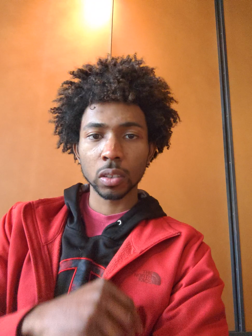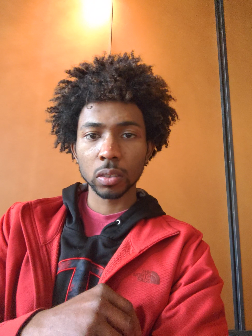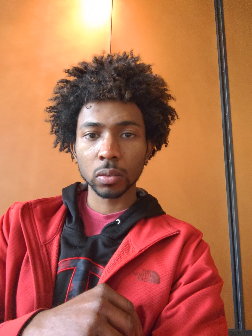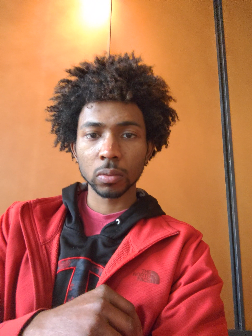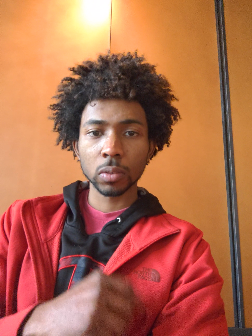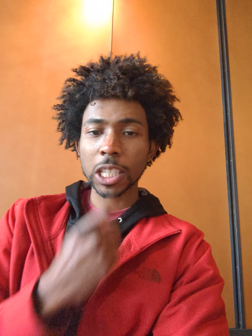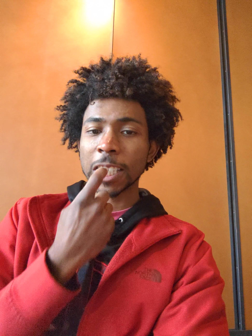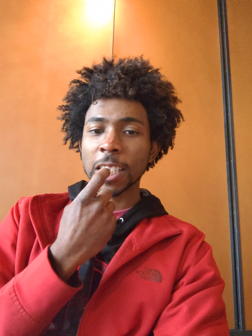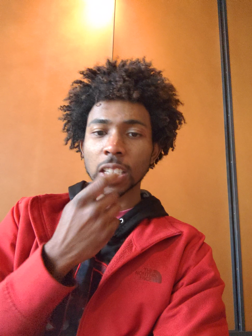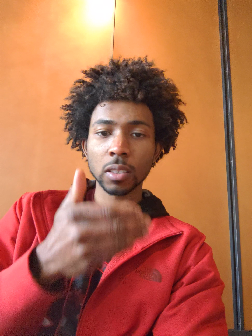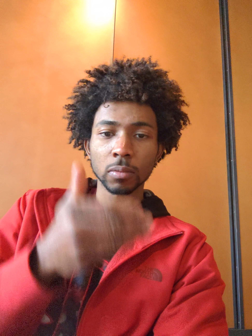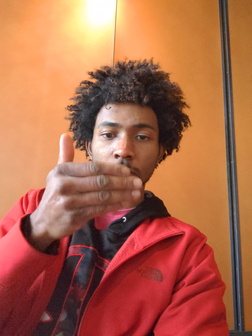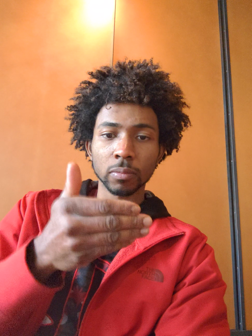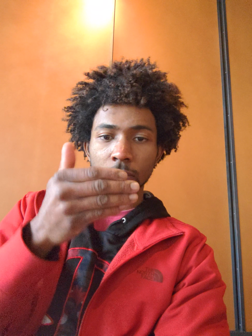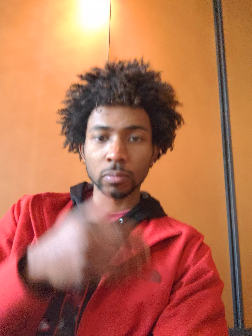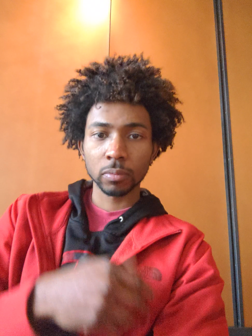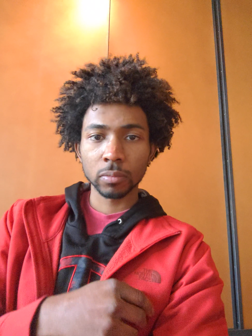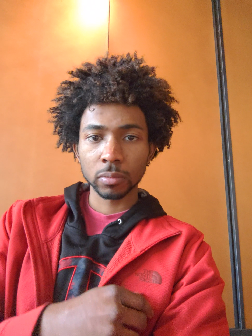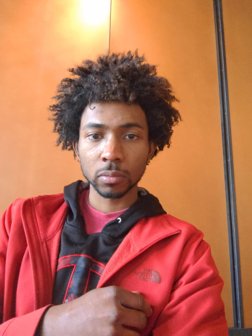window